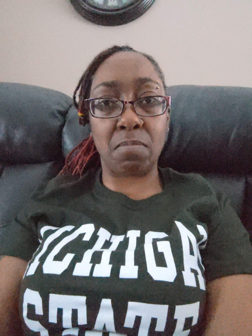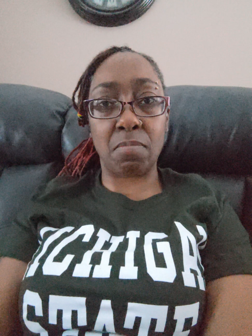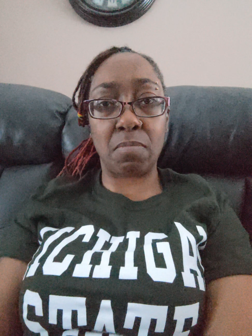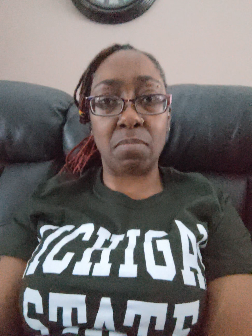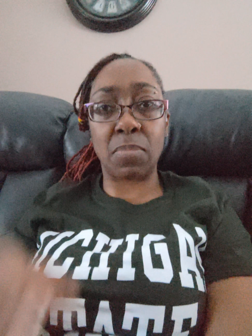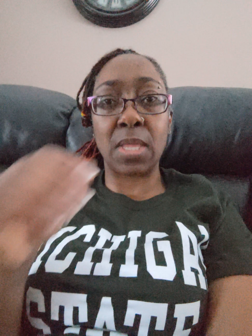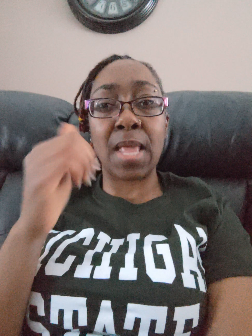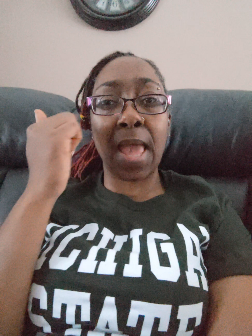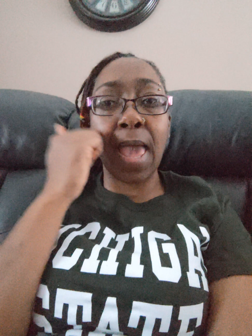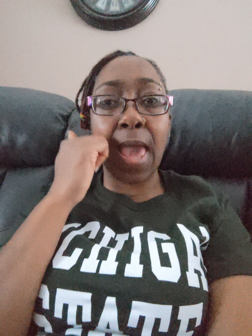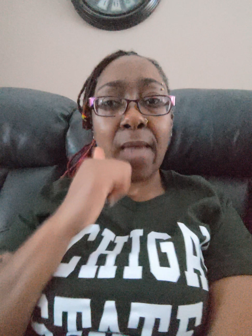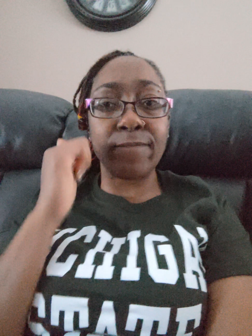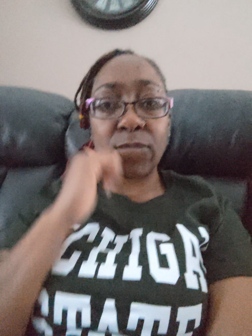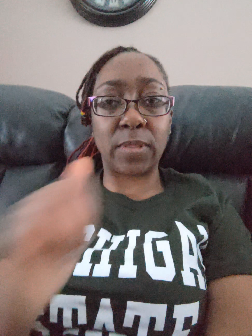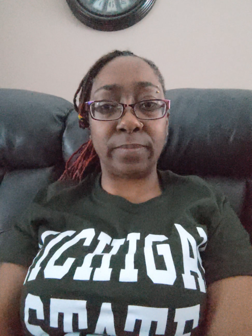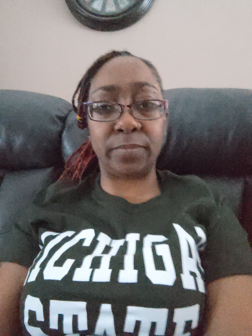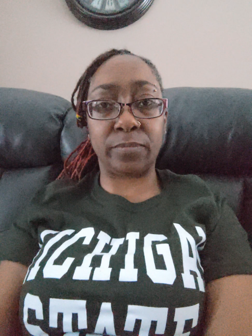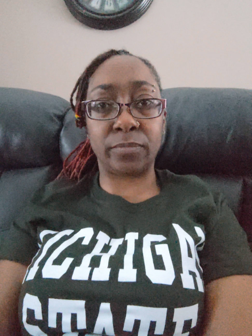every